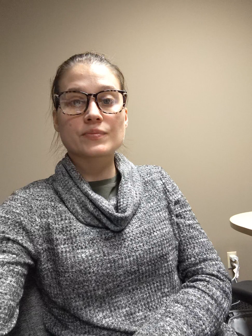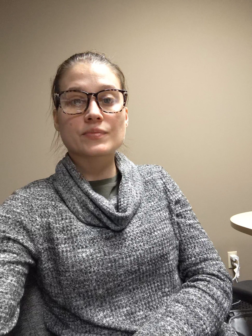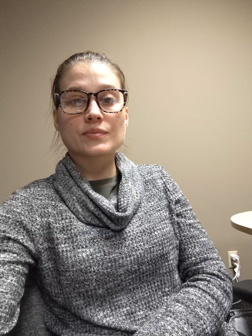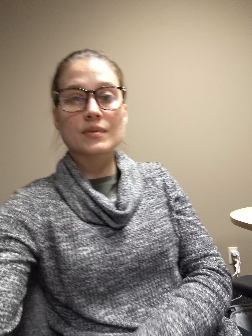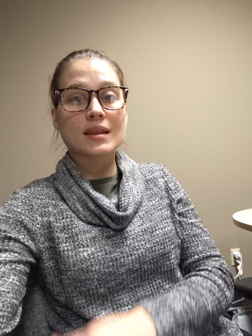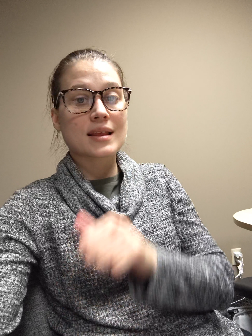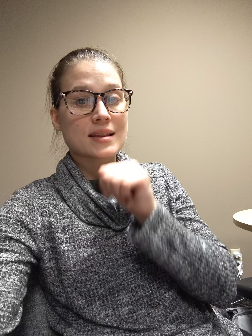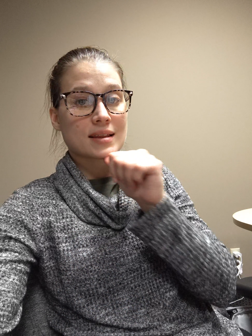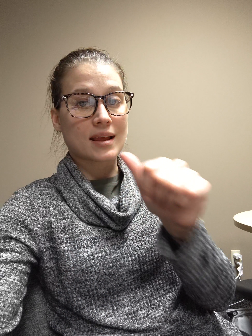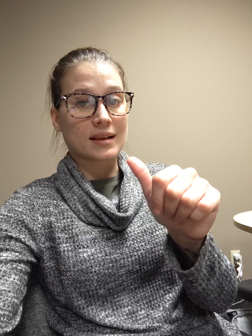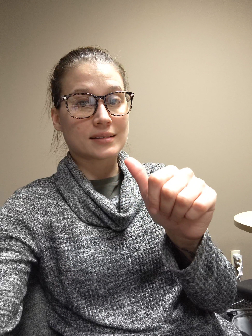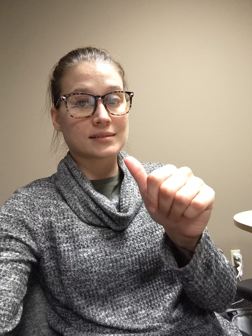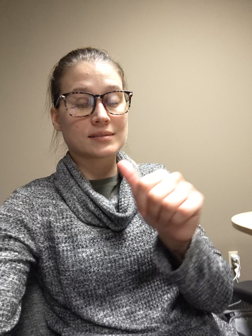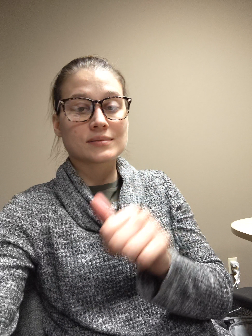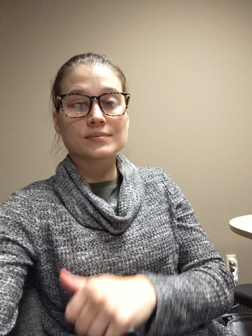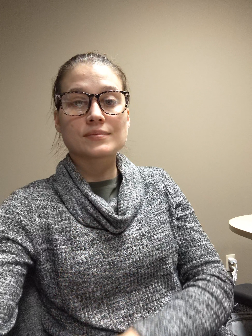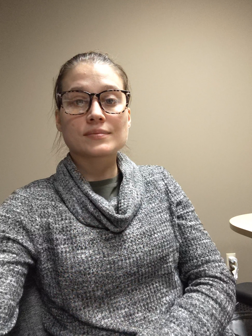not